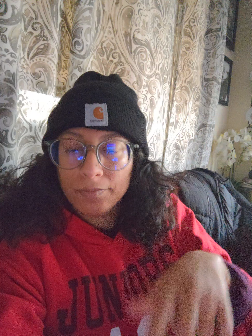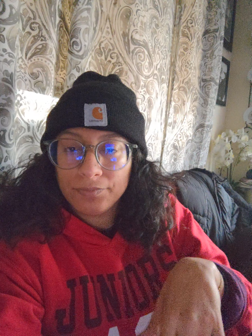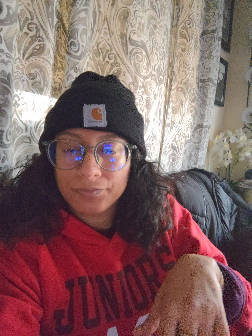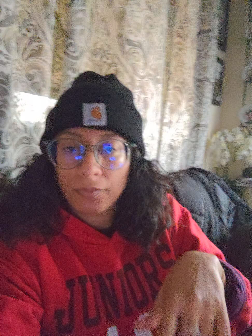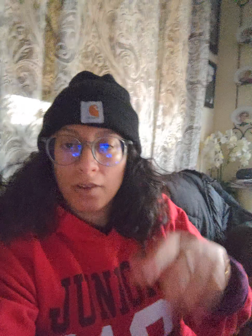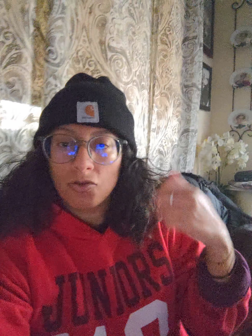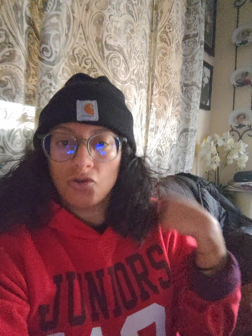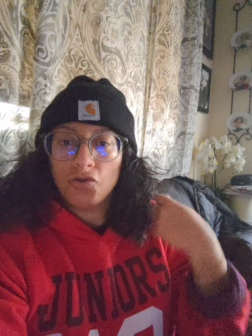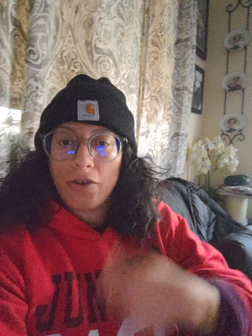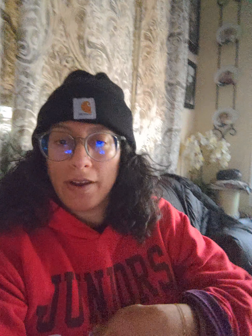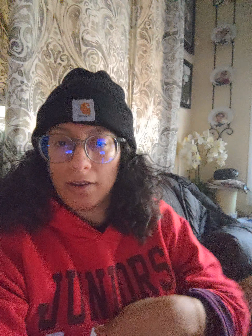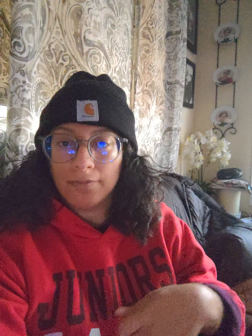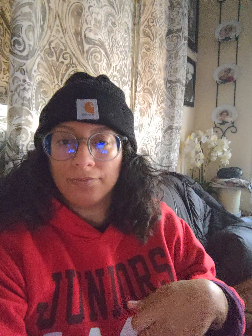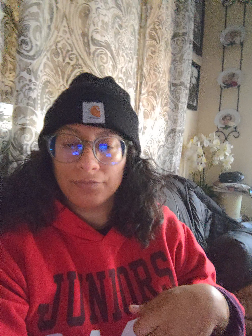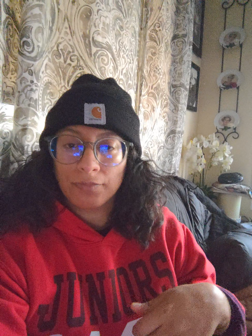jacket